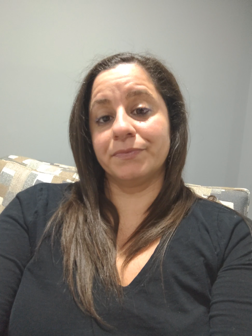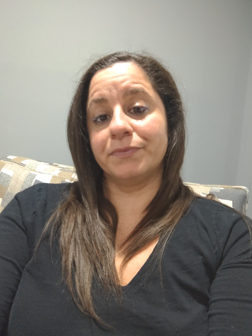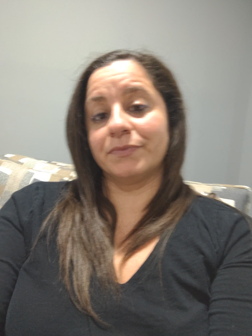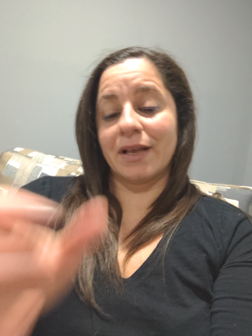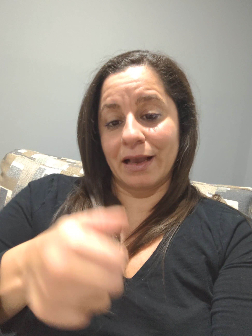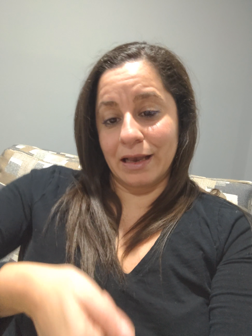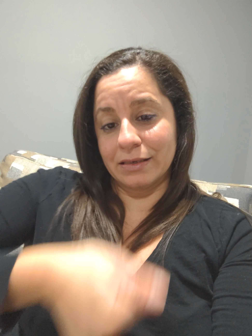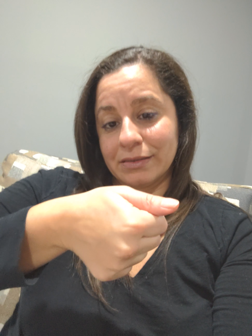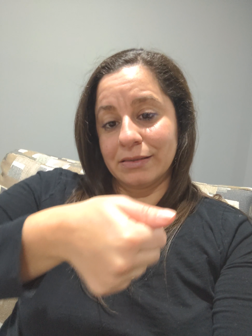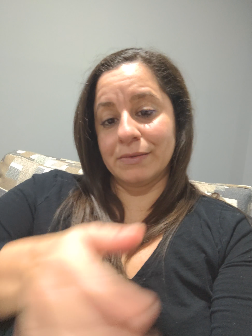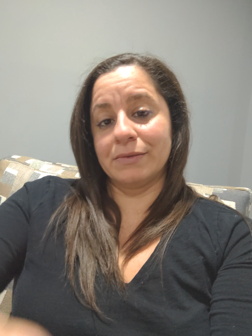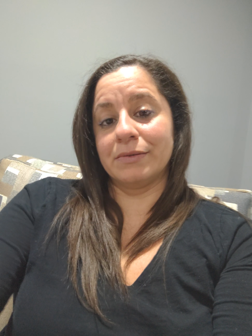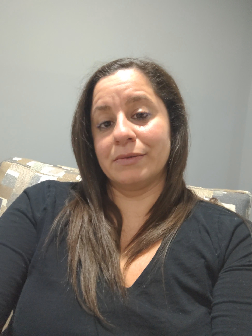hide